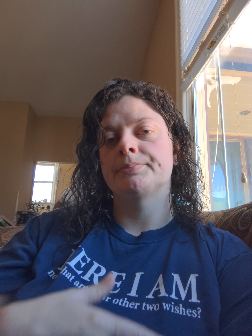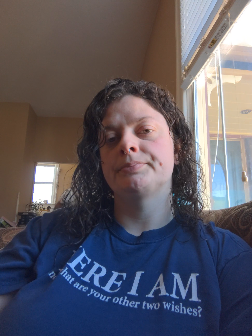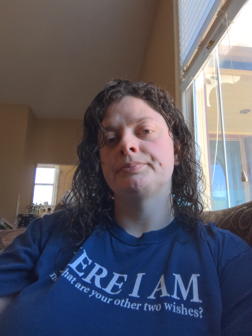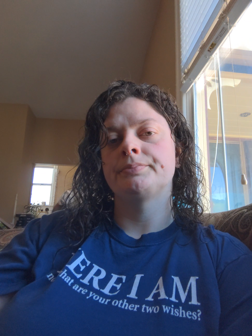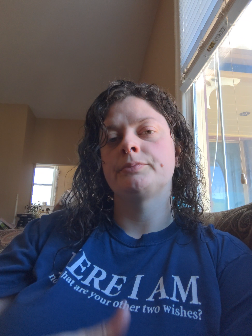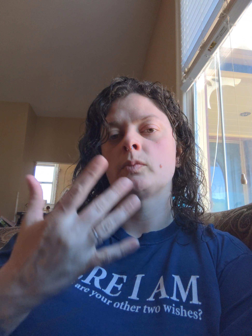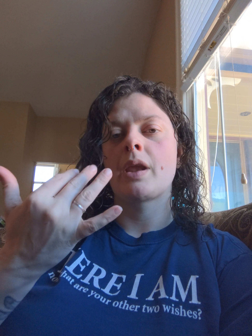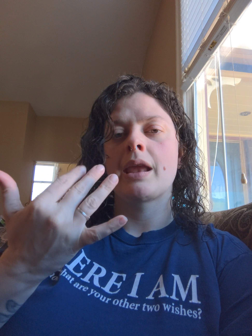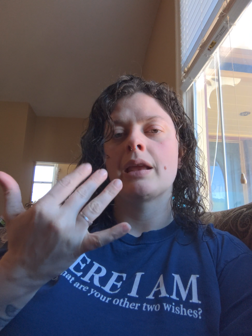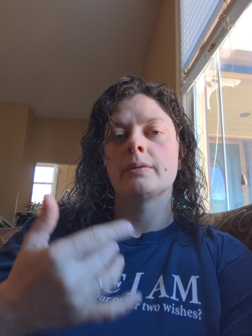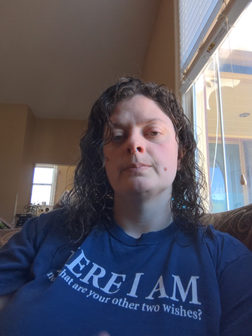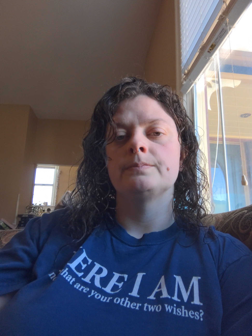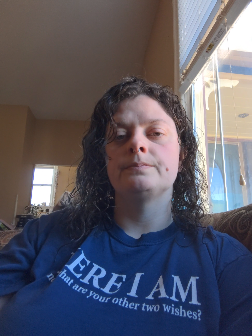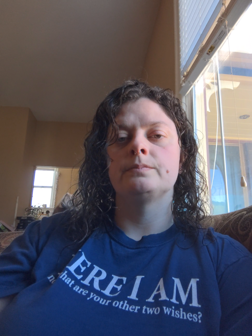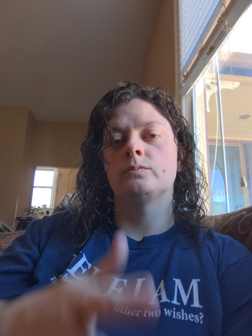wait